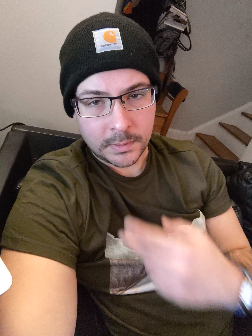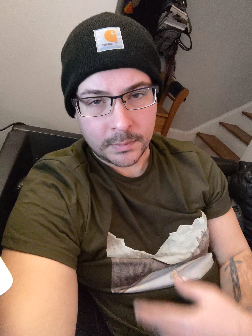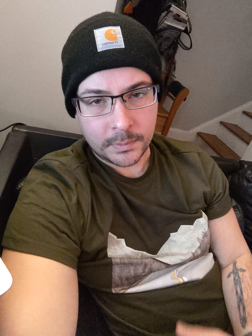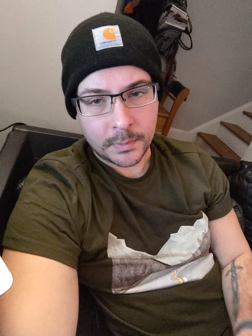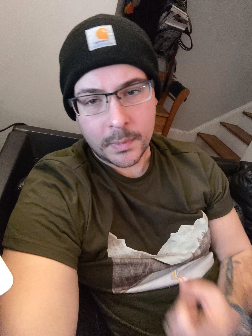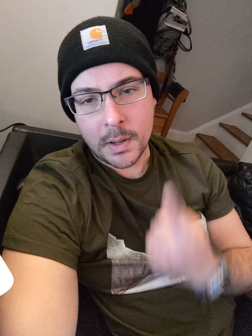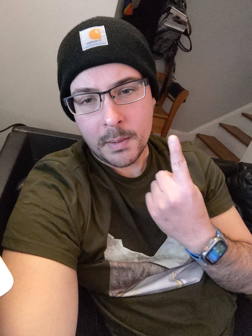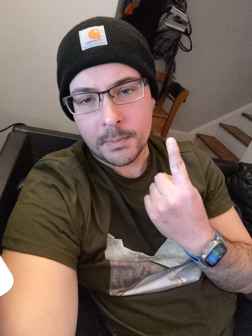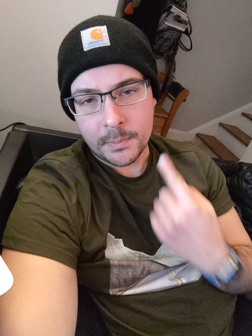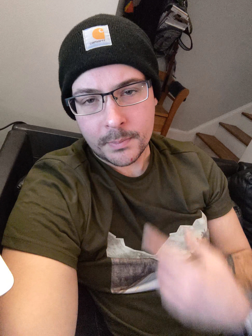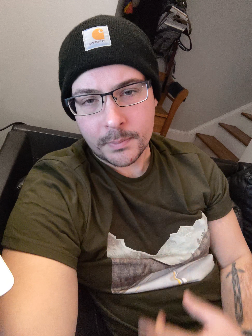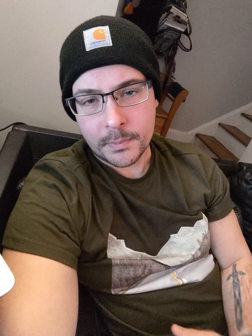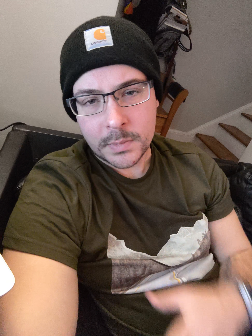up